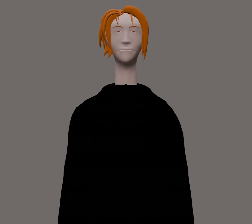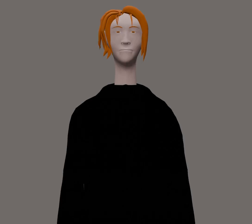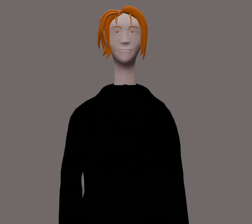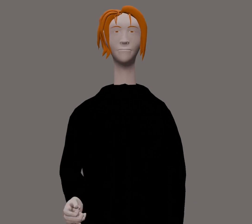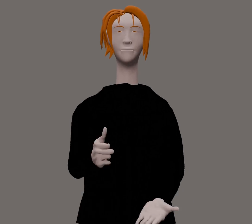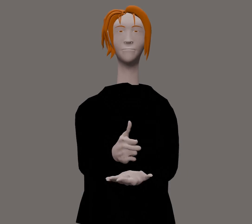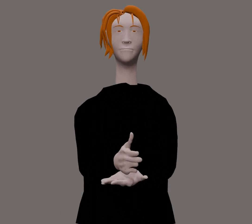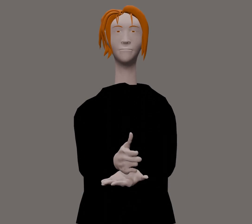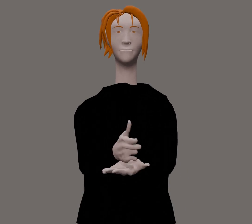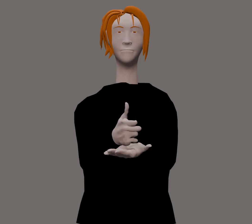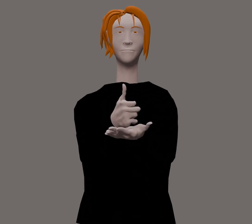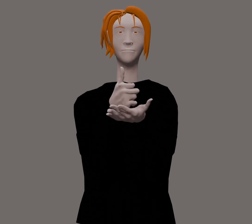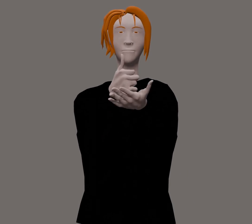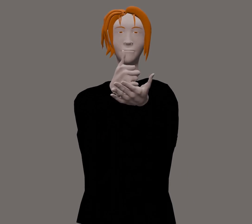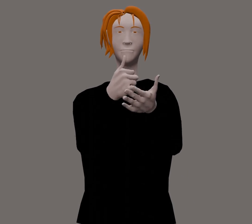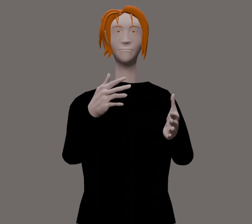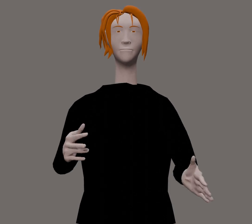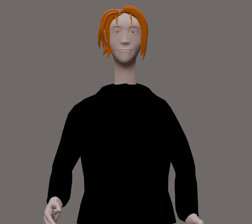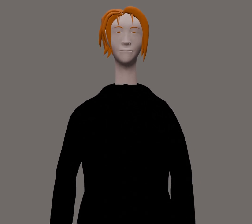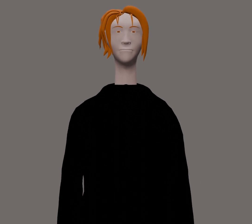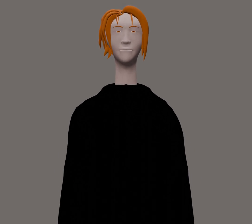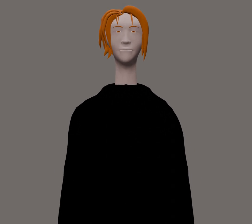Boost Up